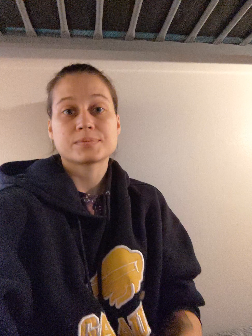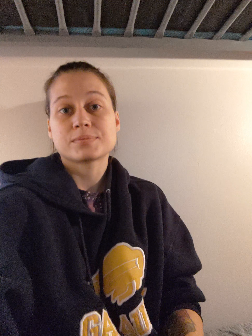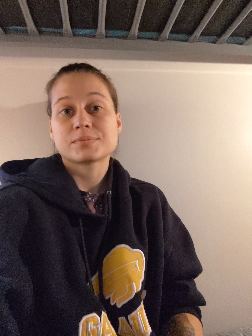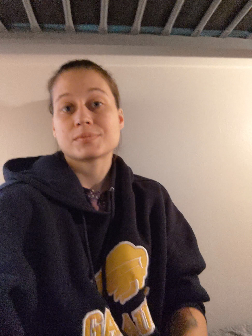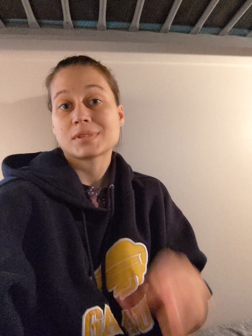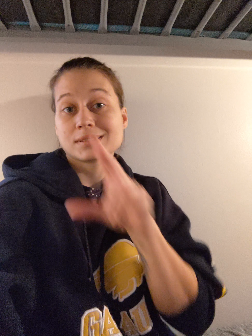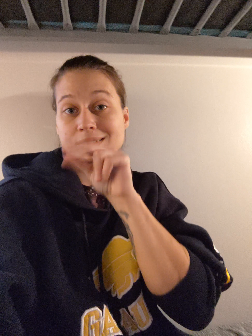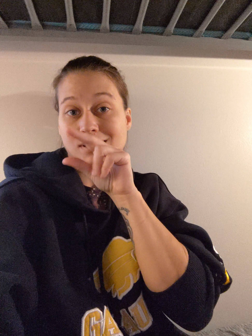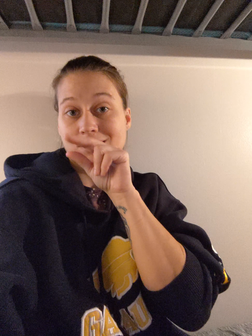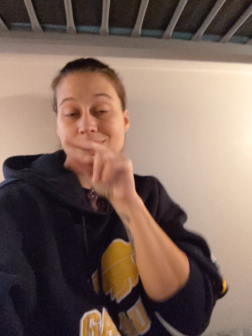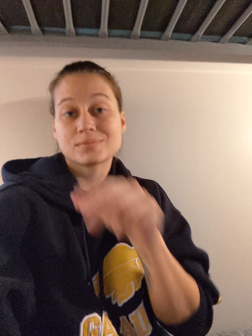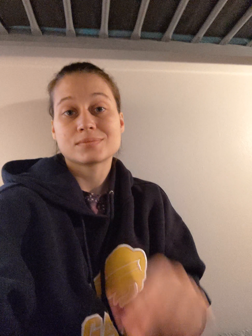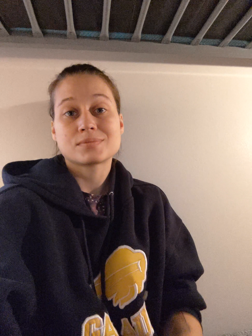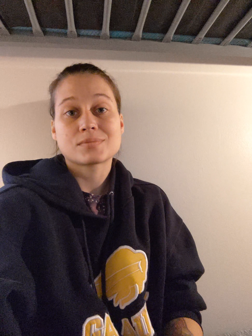duck